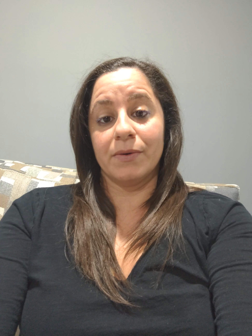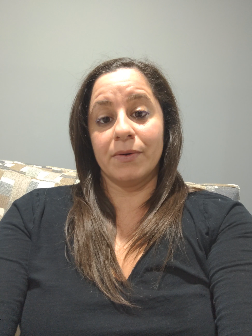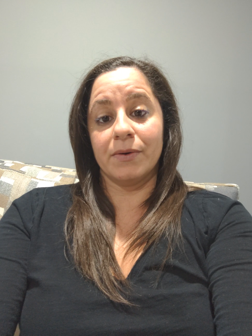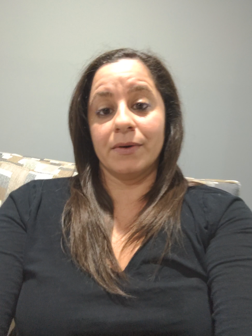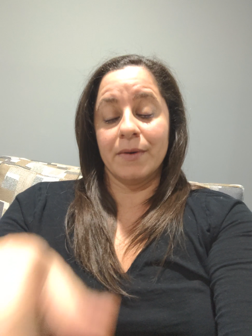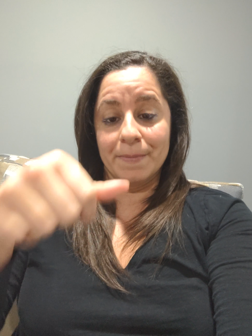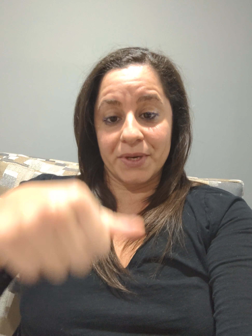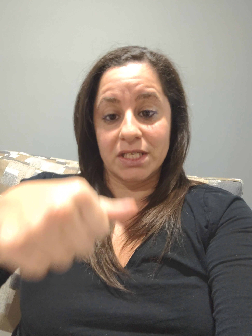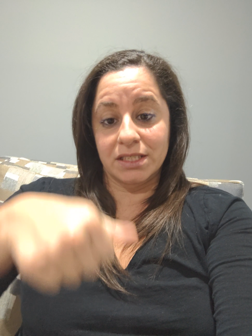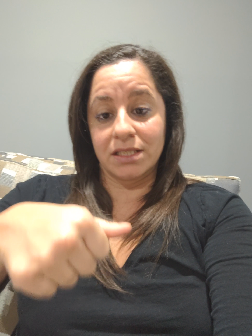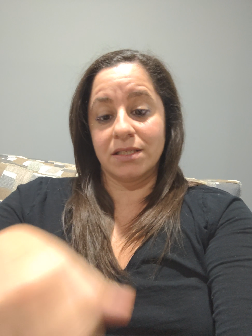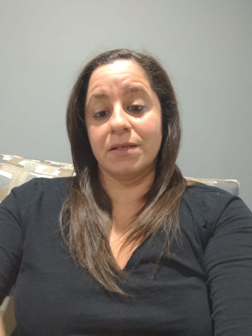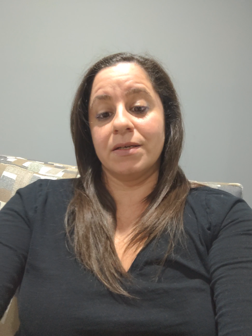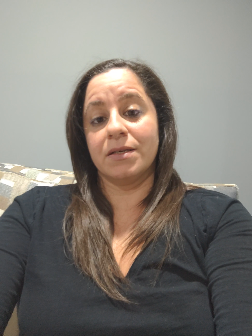puzzle